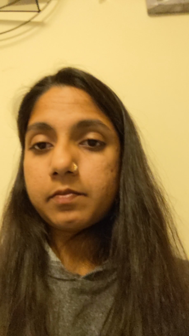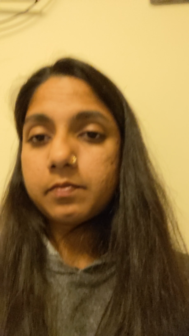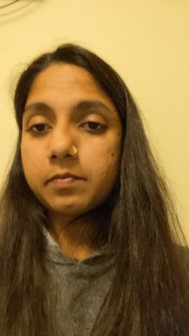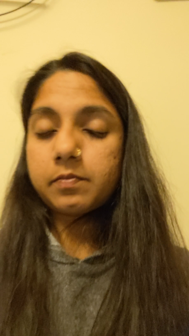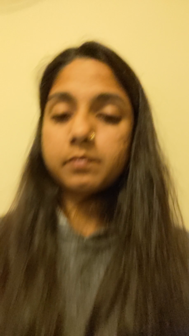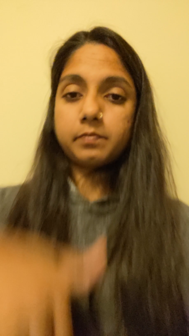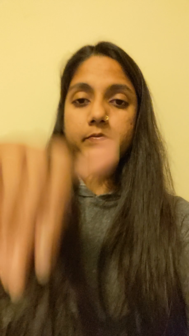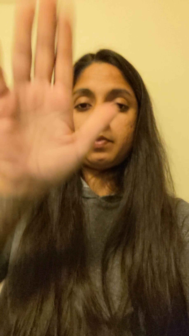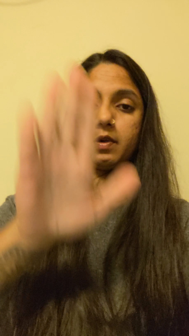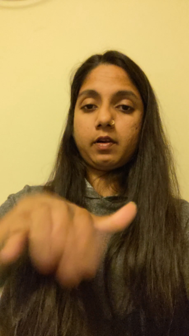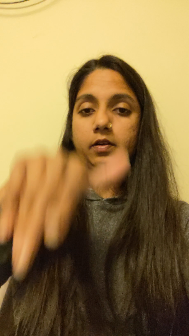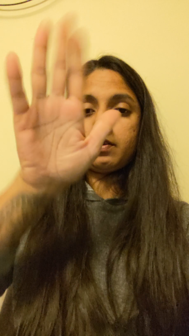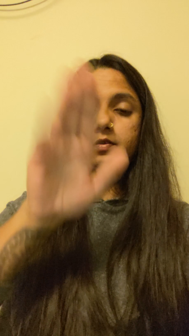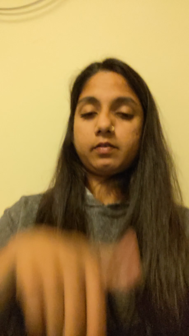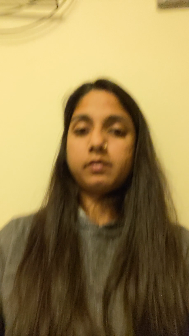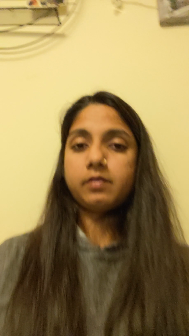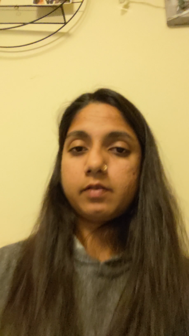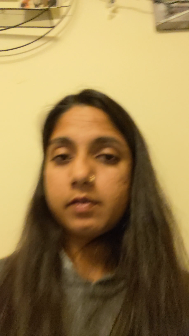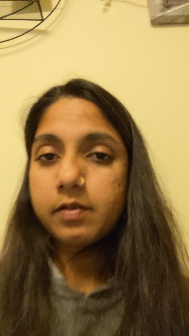paint